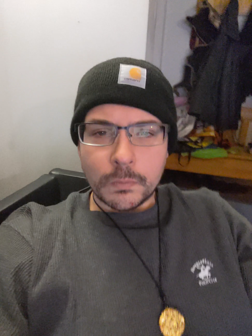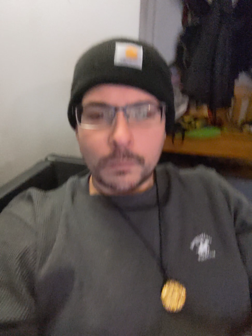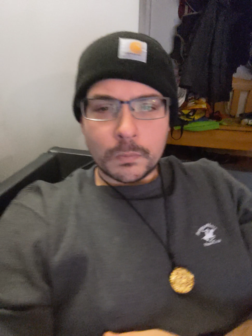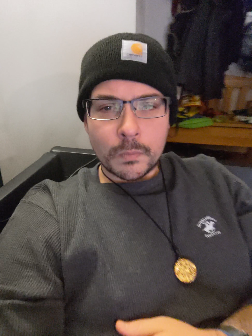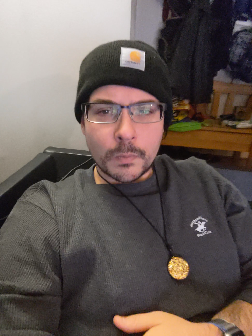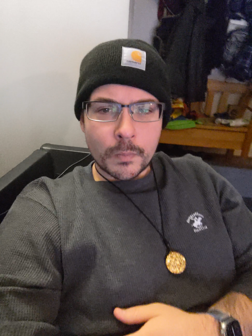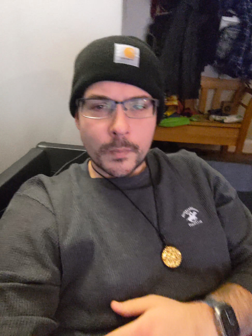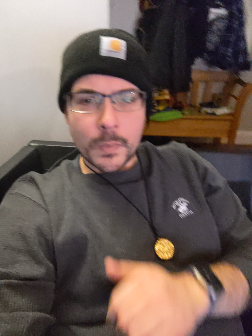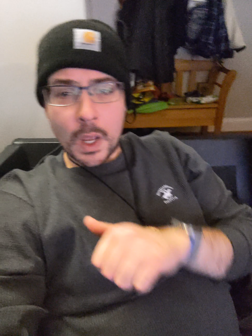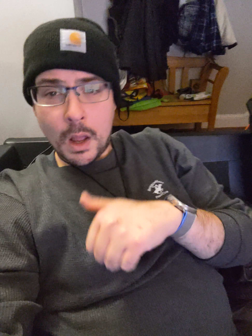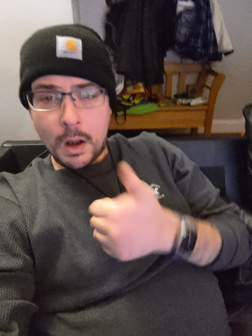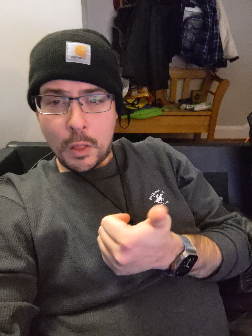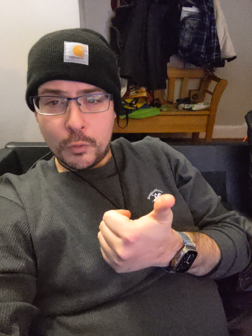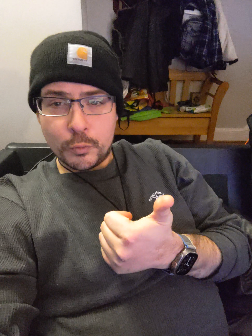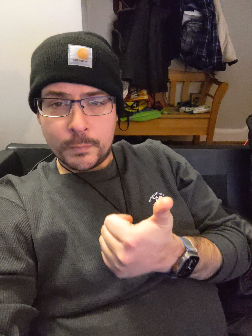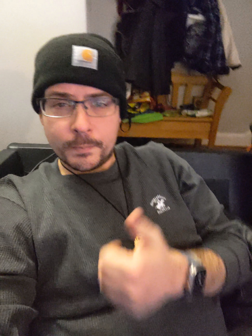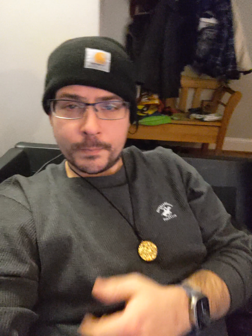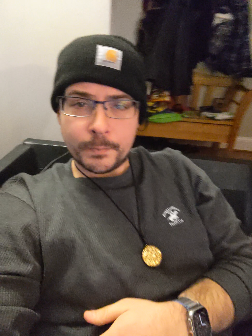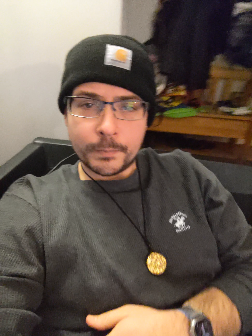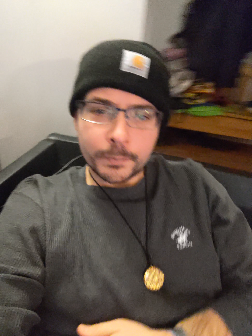another